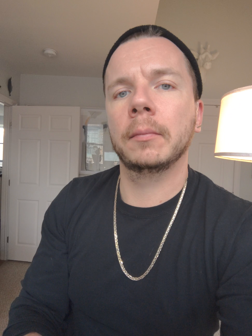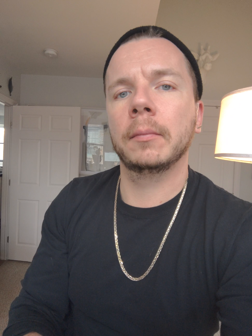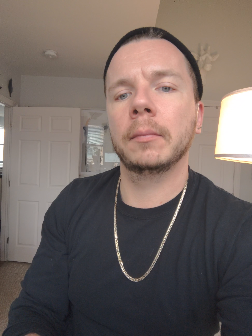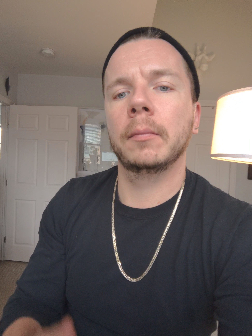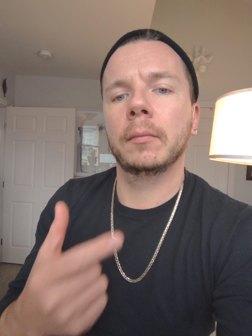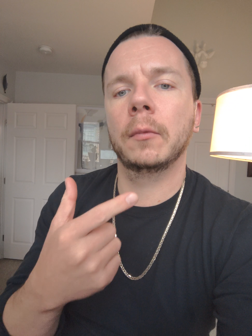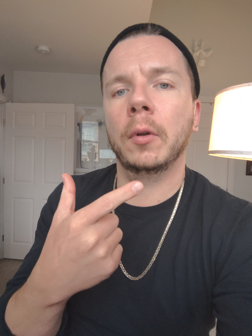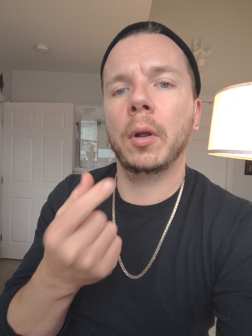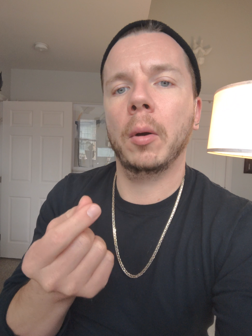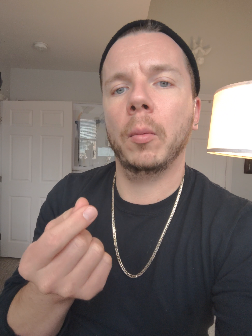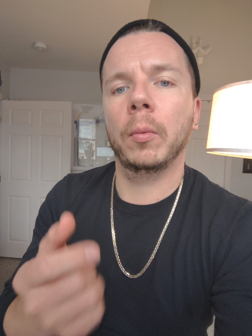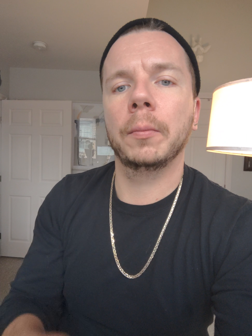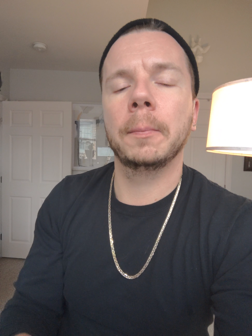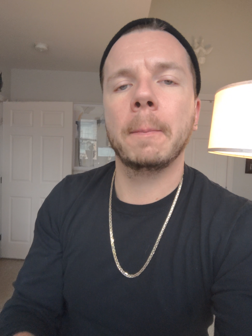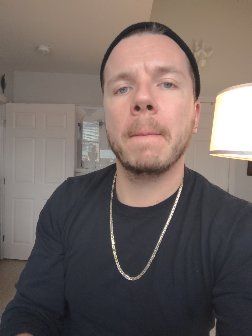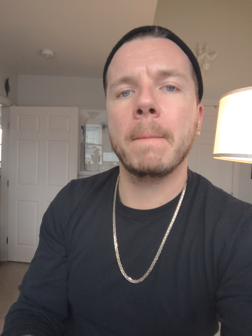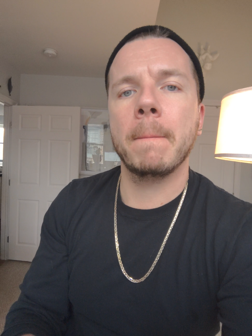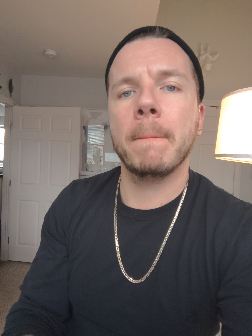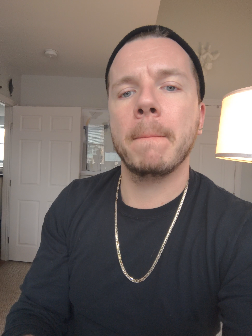go